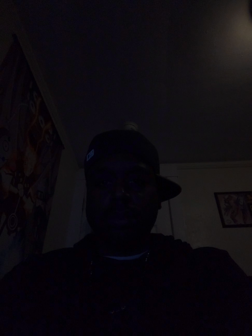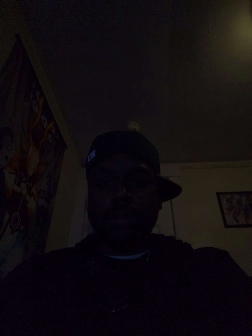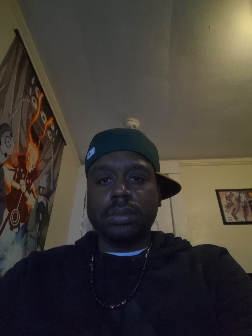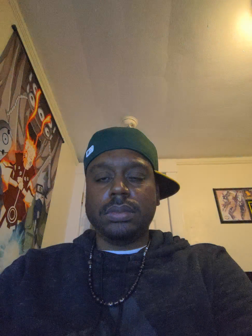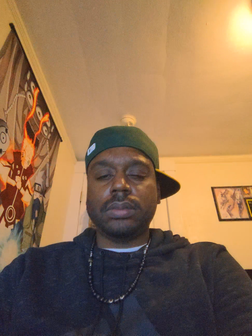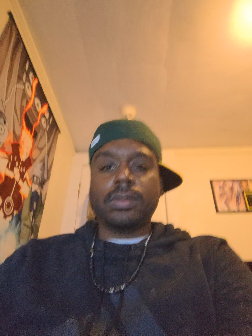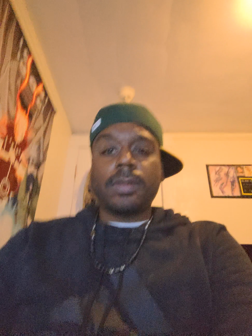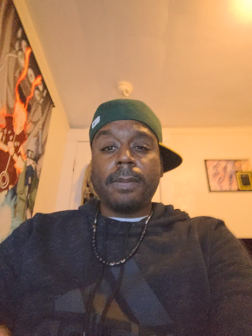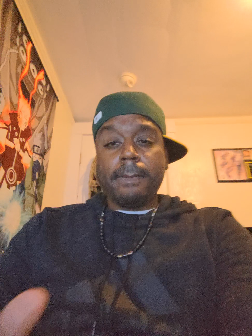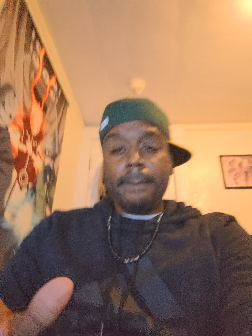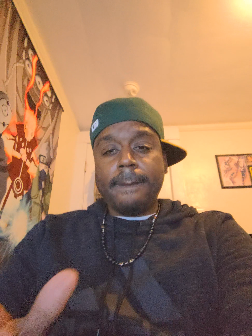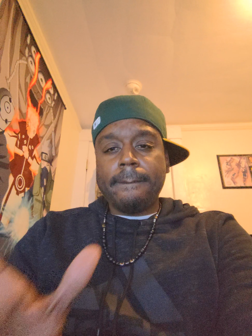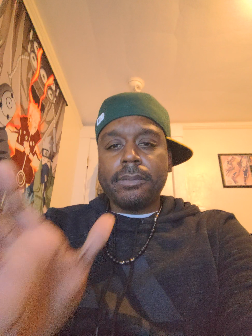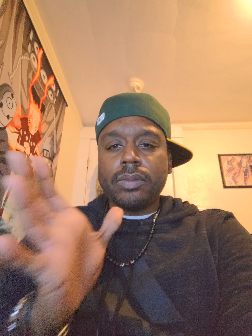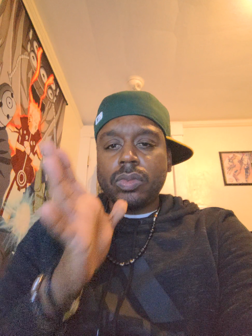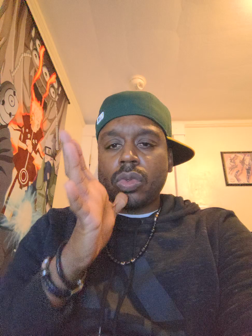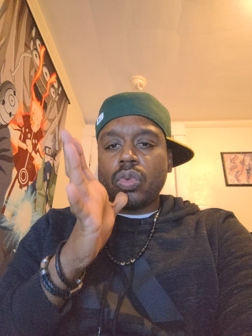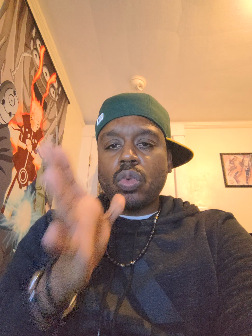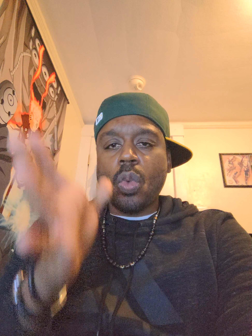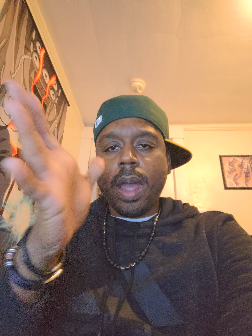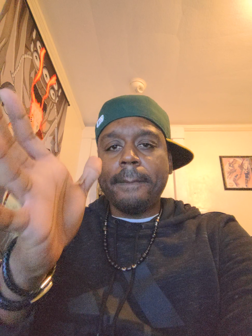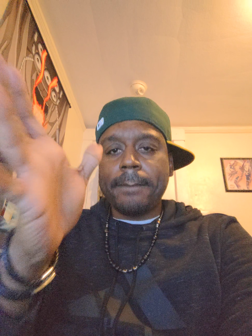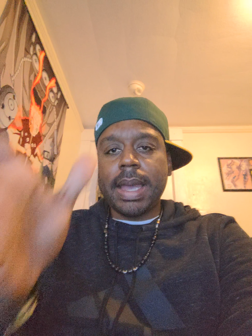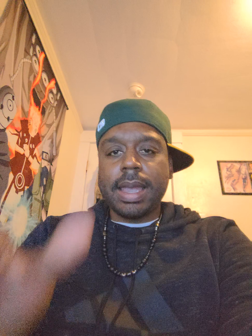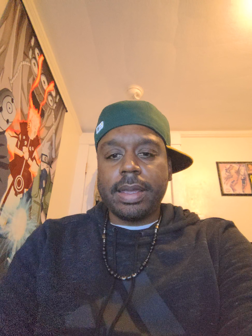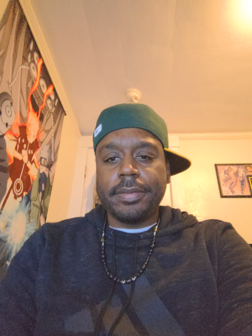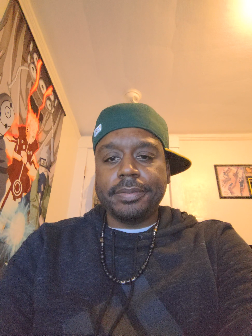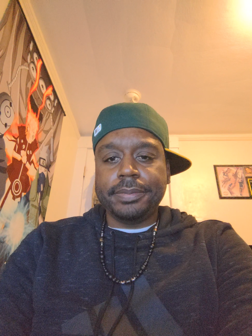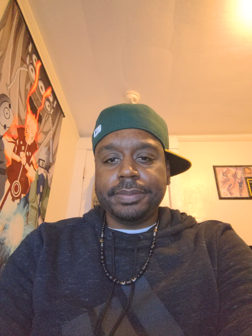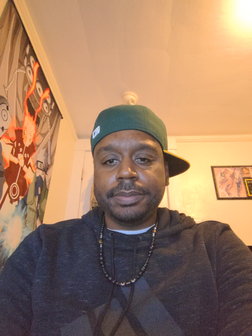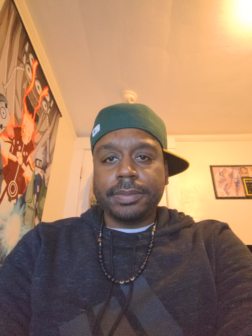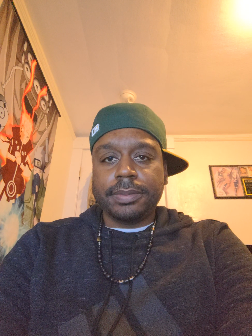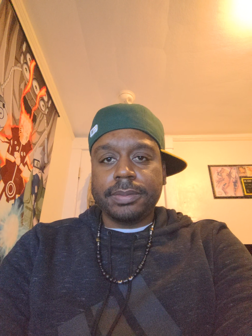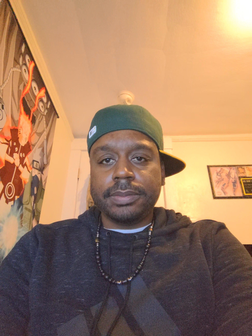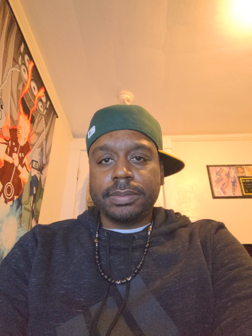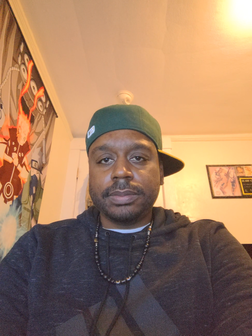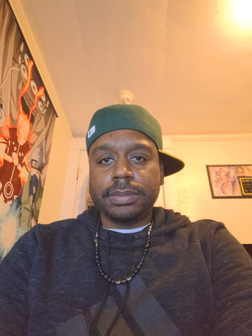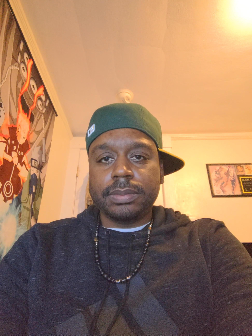grandma